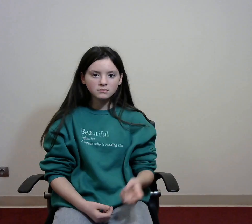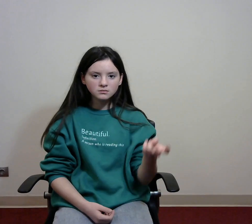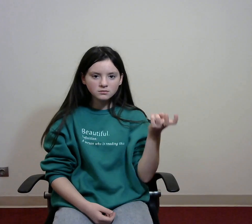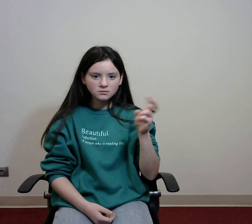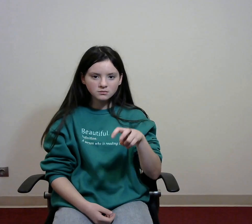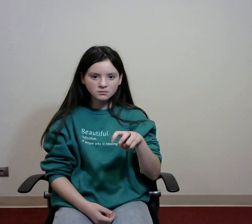gəlmək